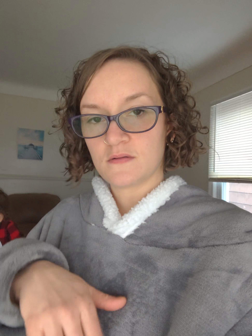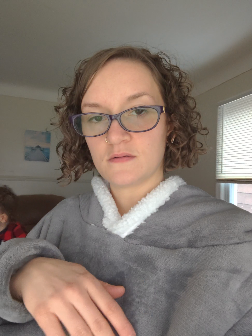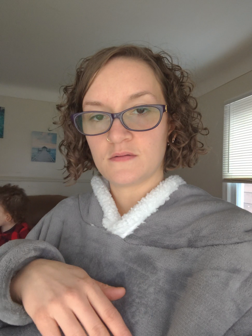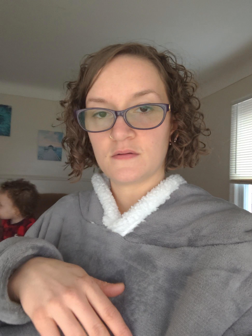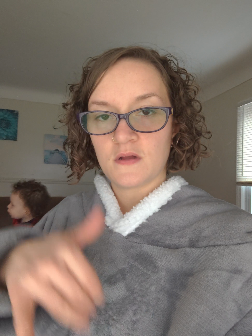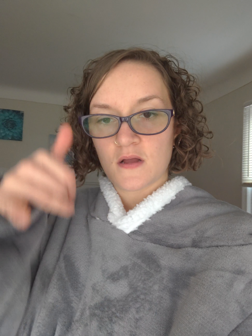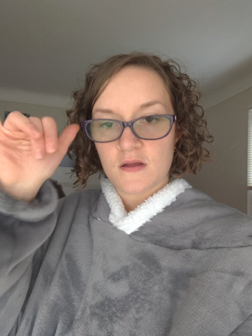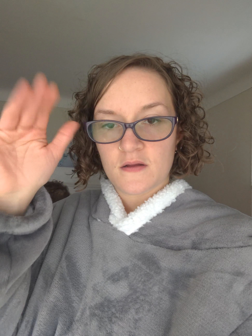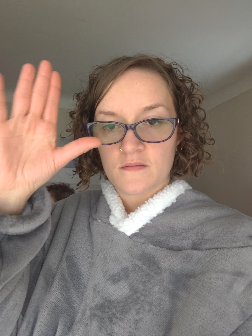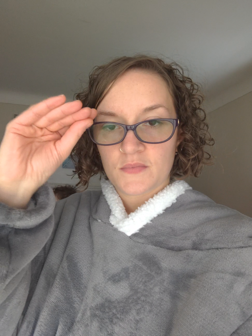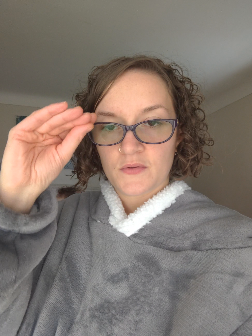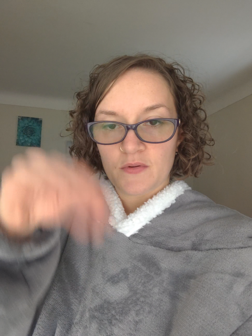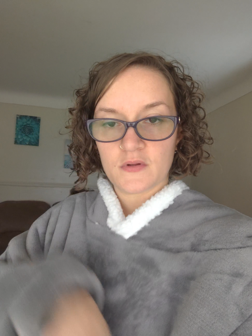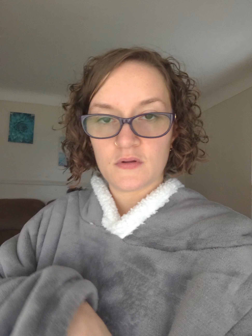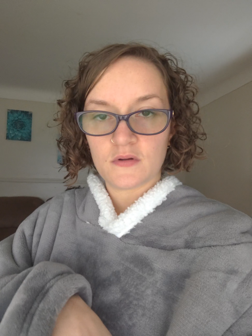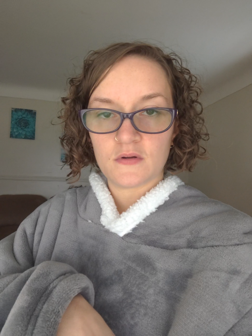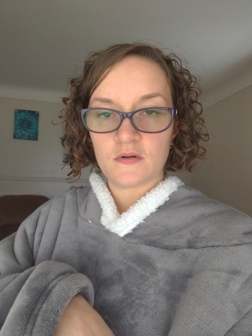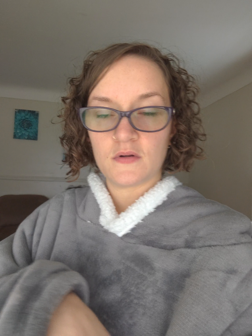cowboy